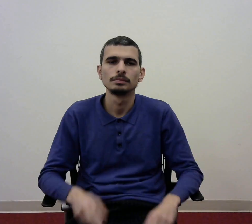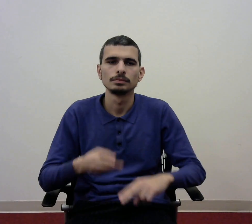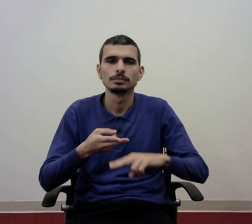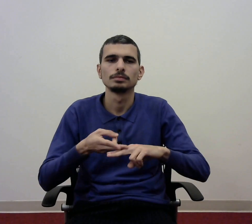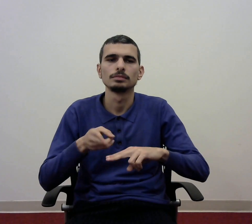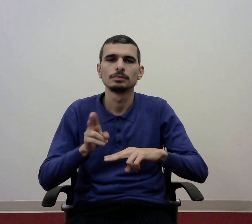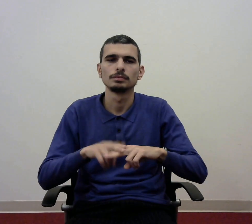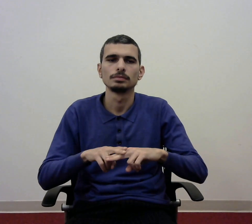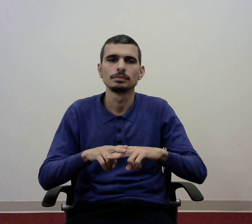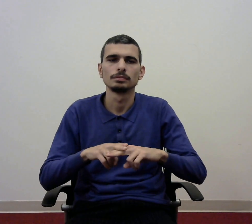bu